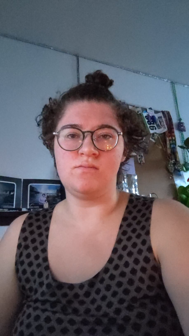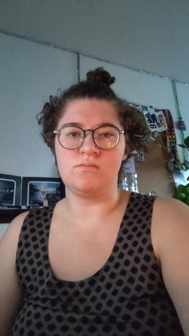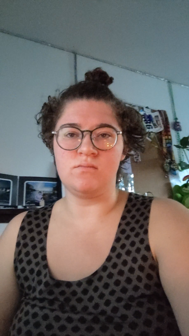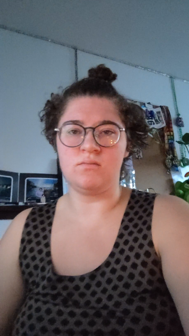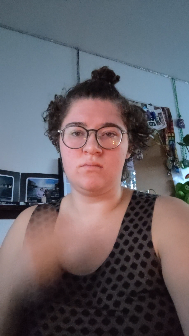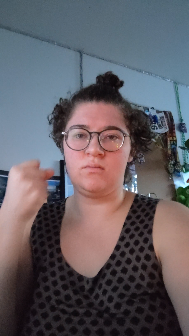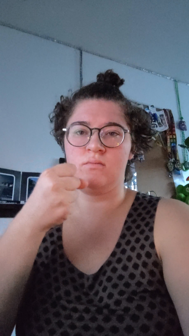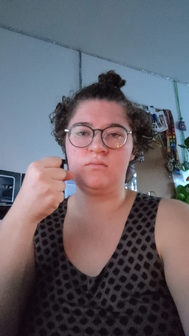hit